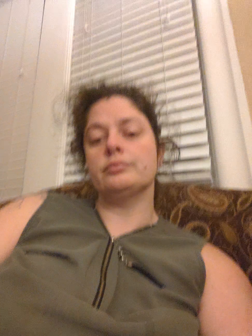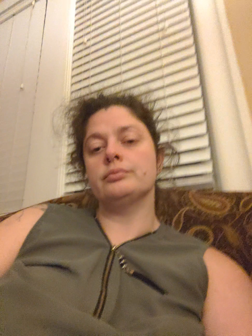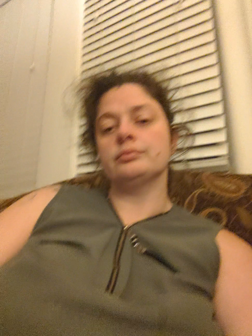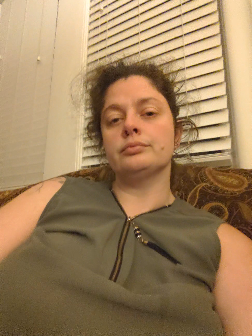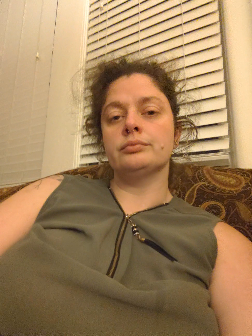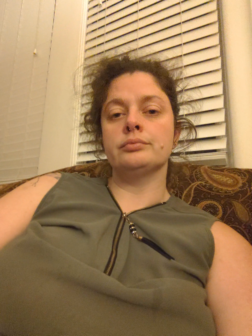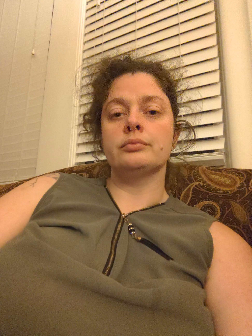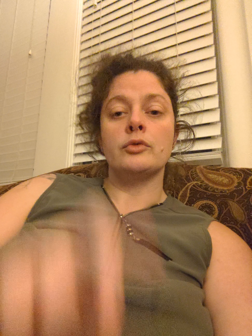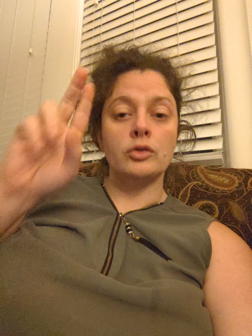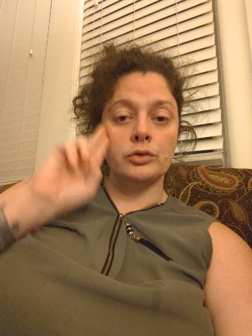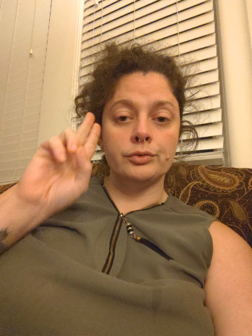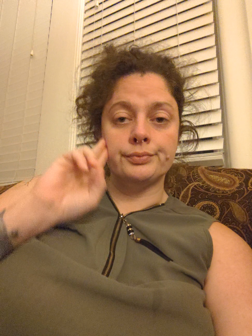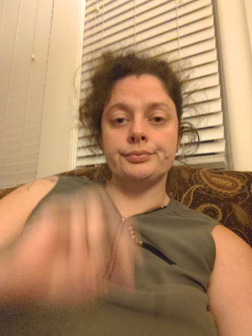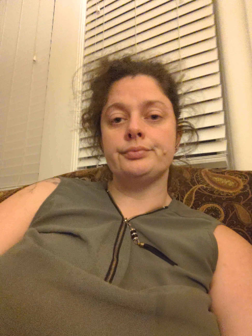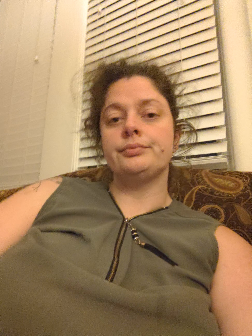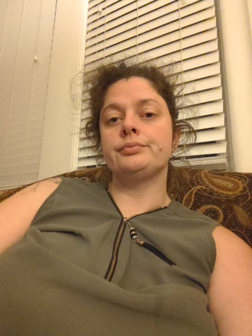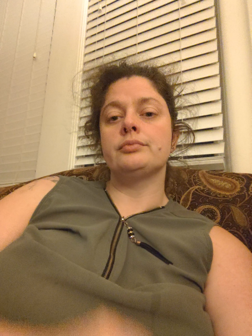uncle